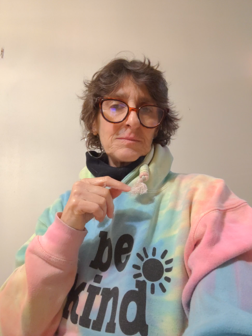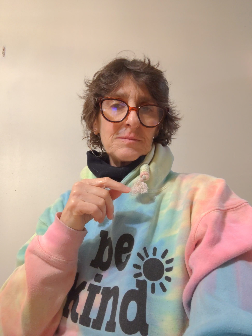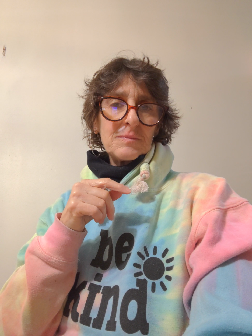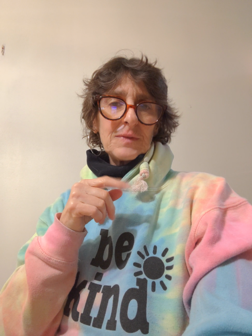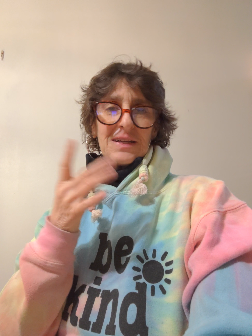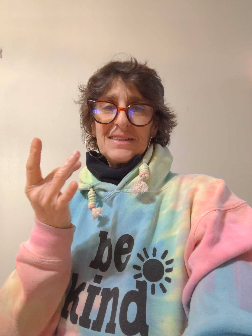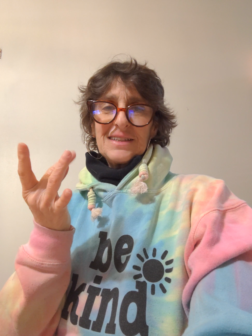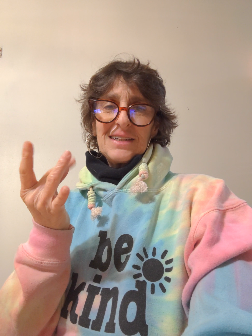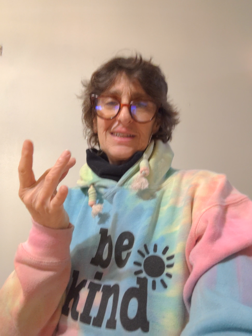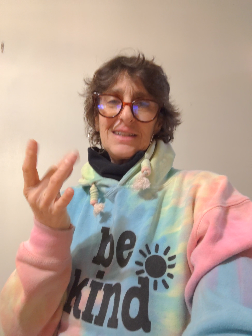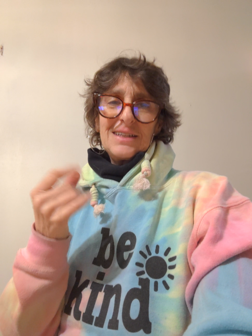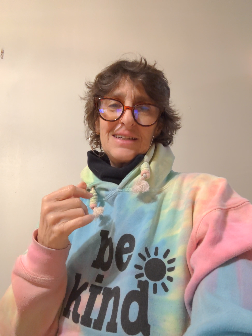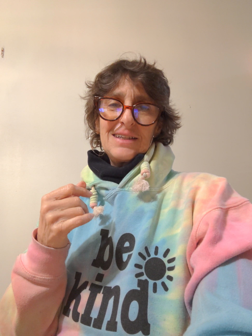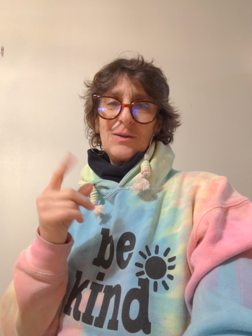sticky